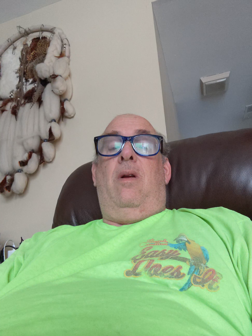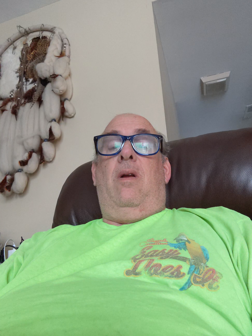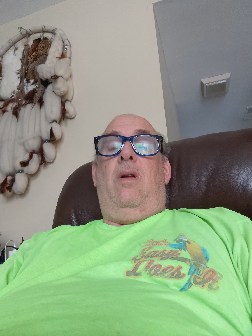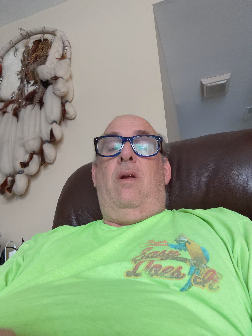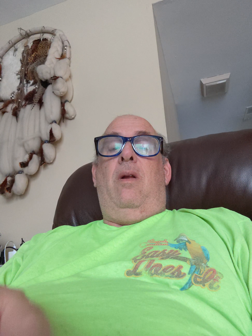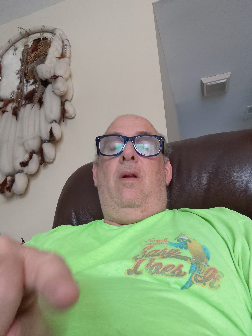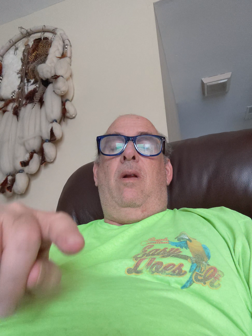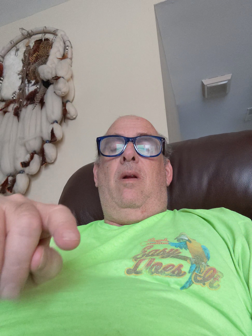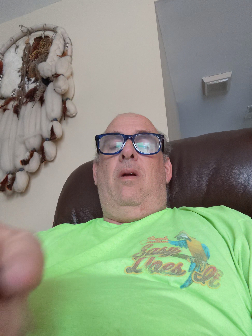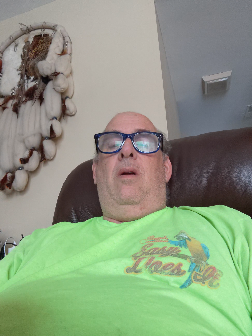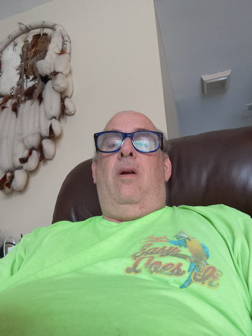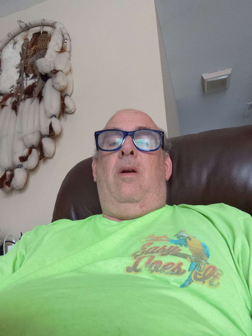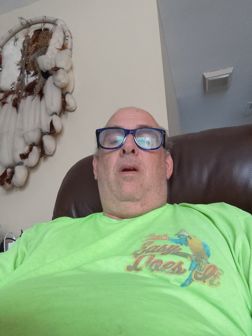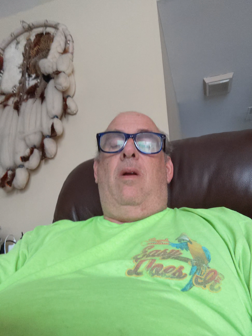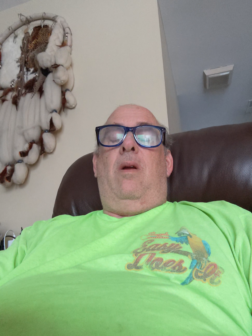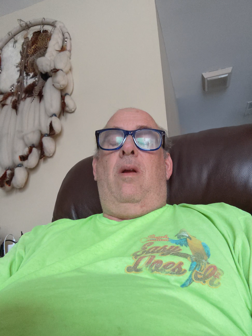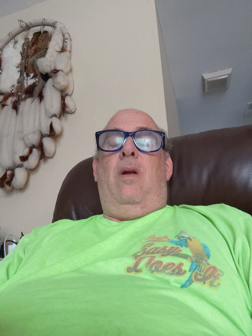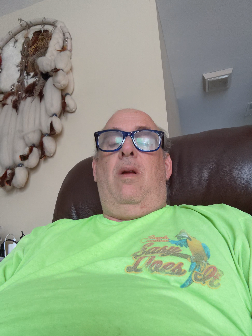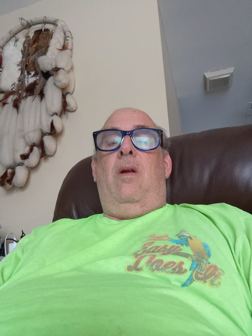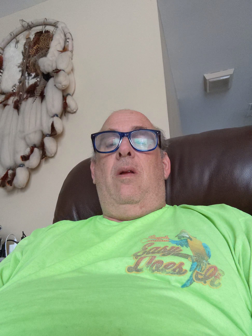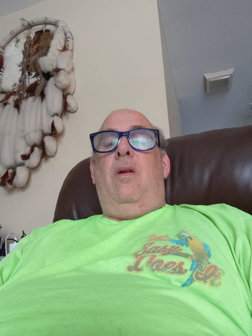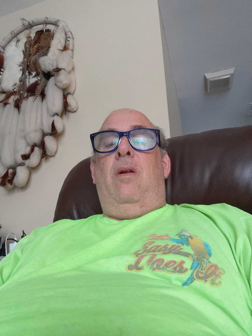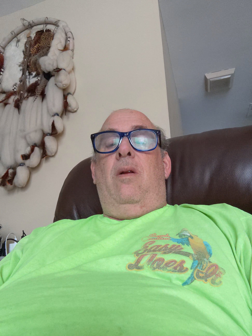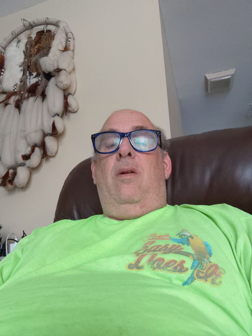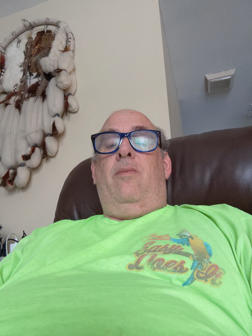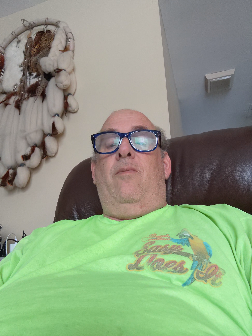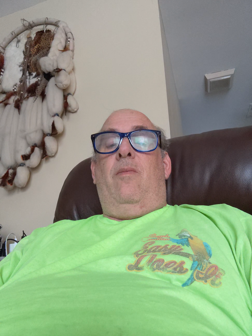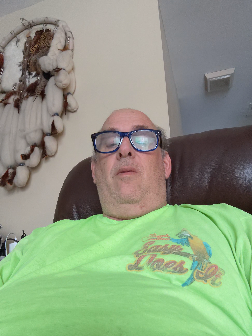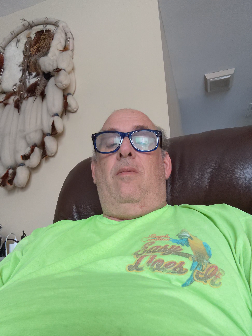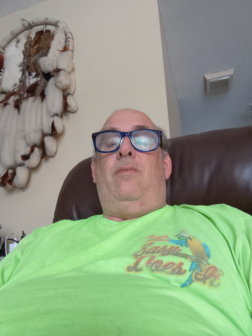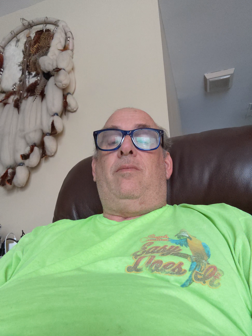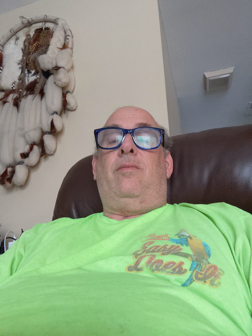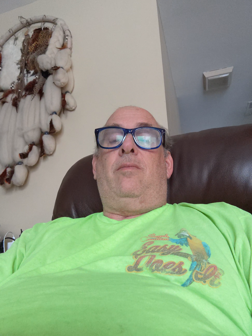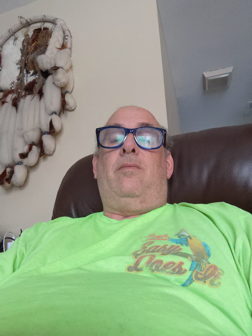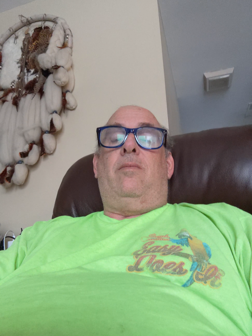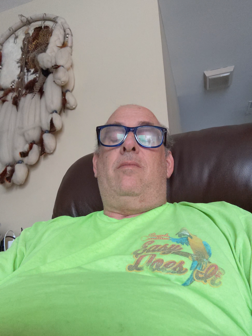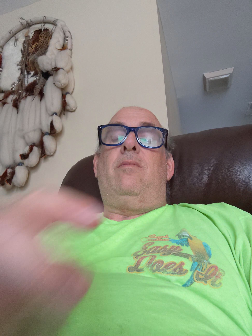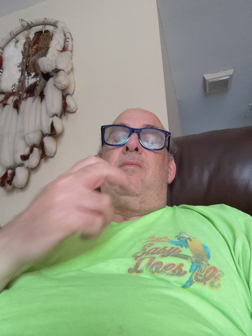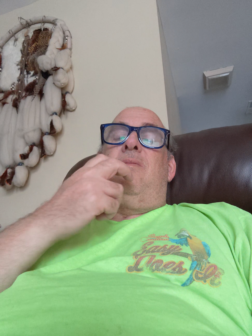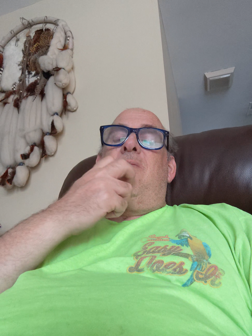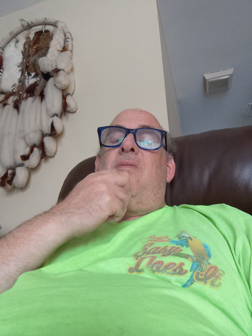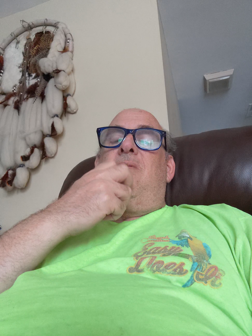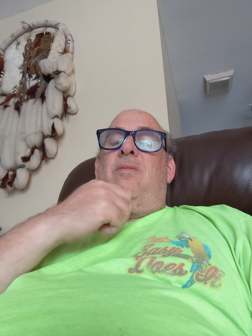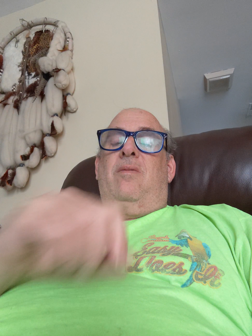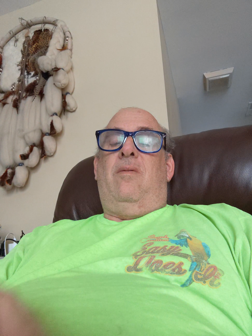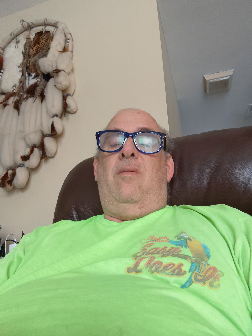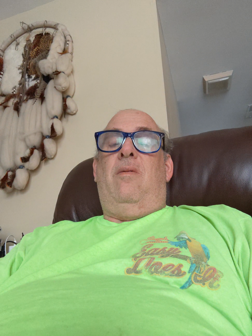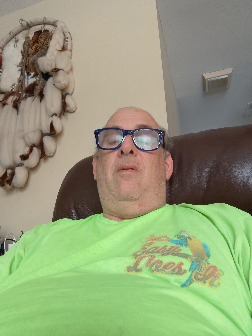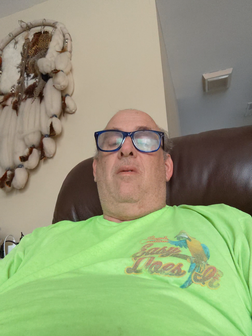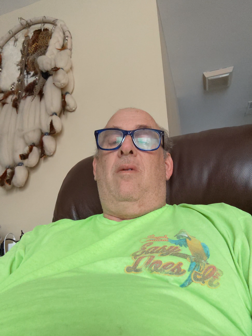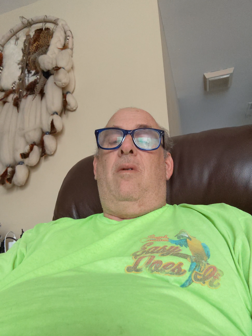underwear